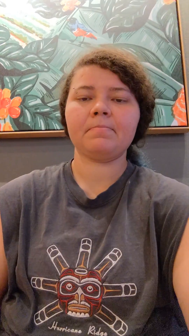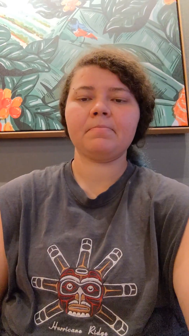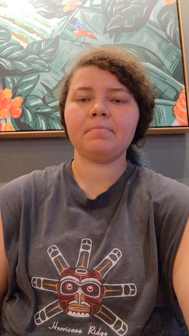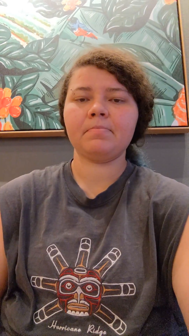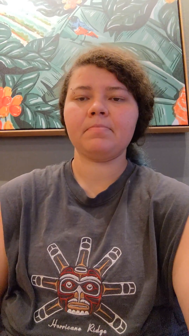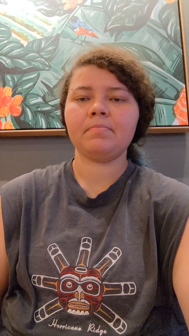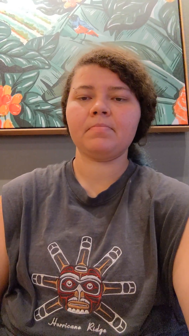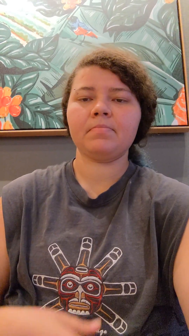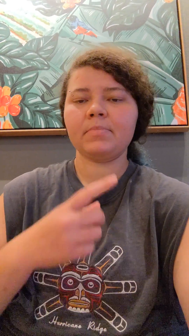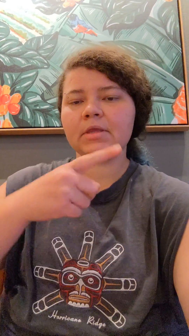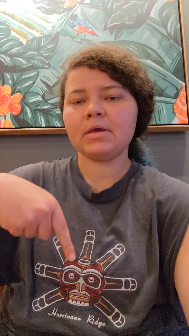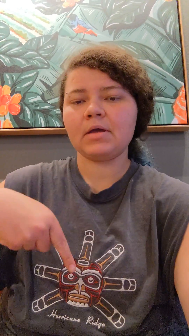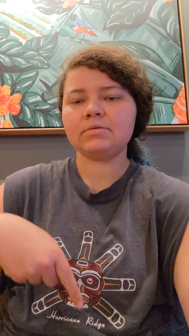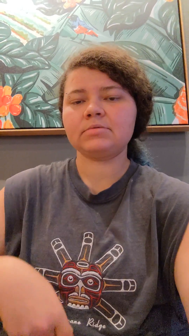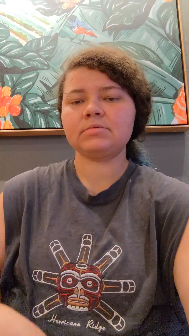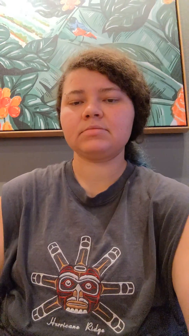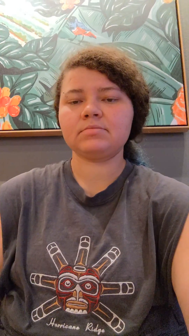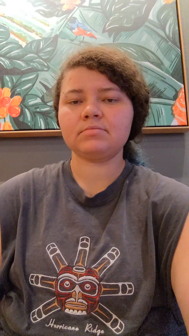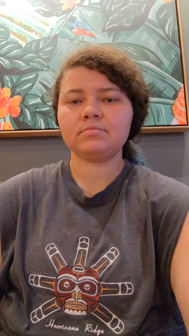cut